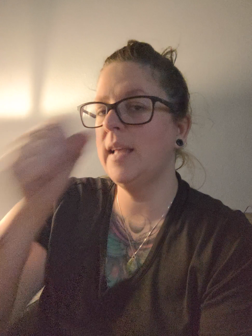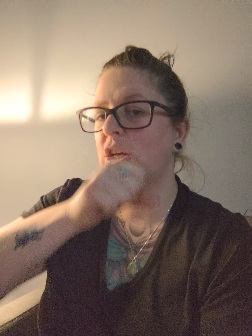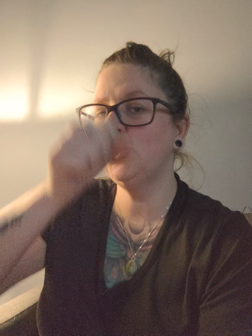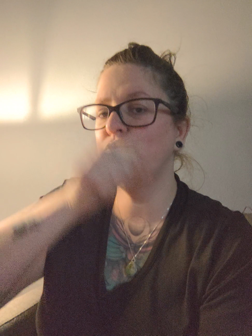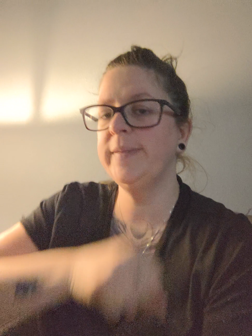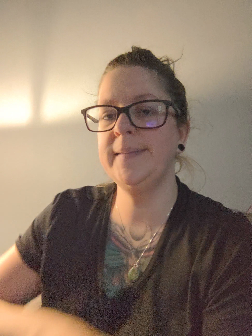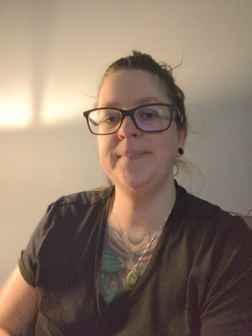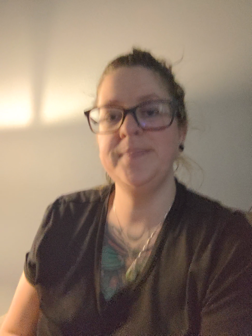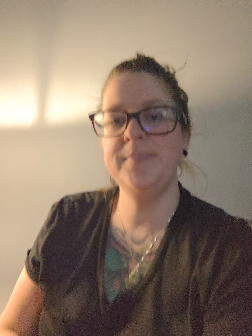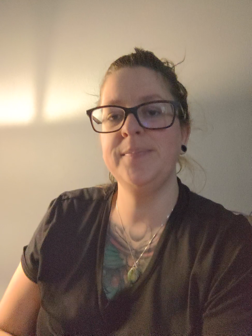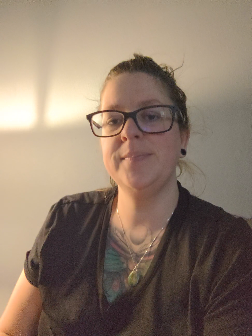ice cream